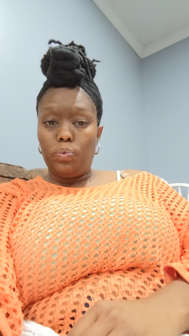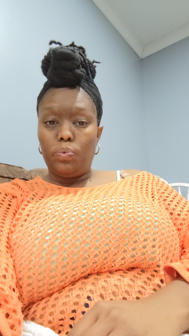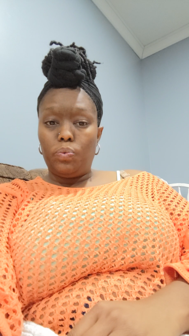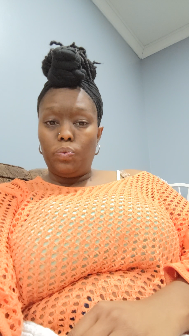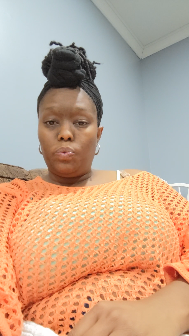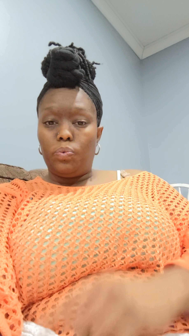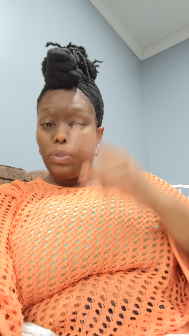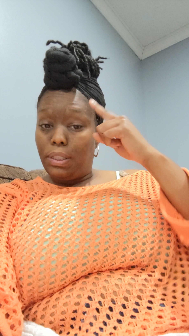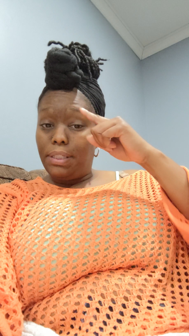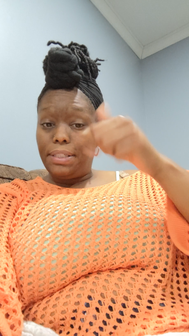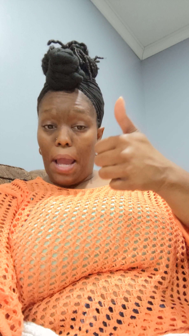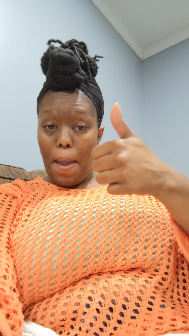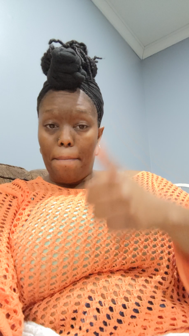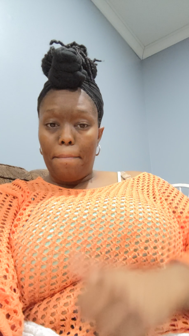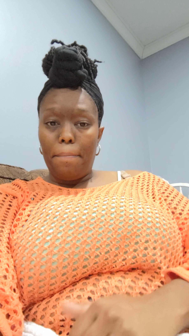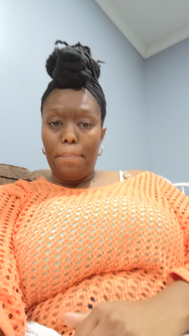dime